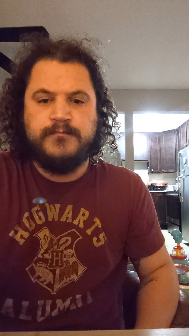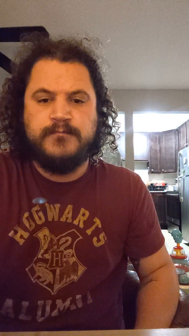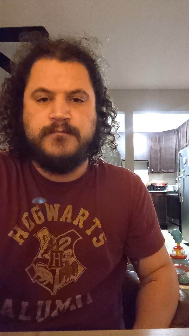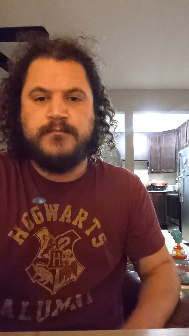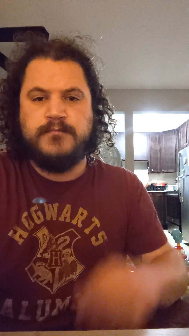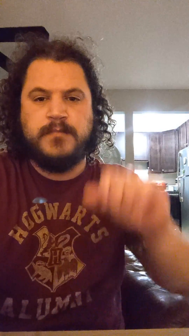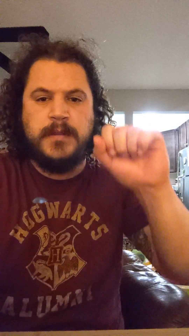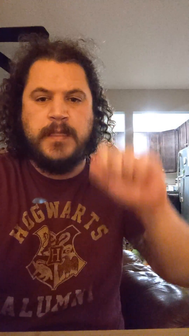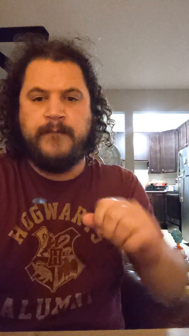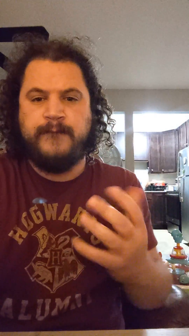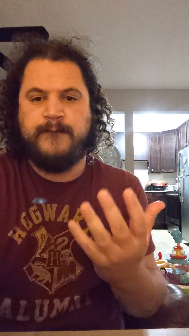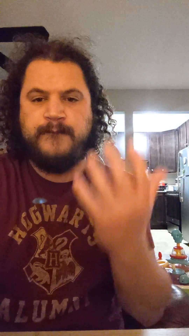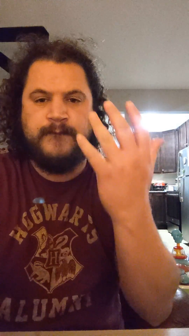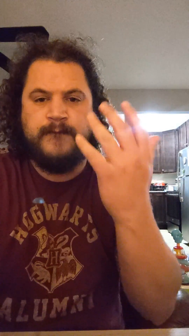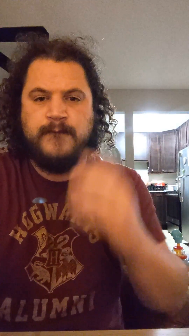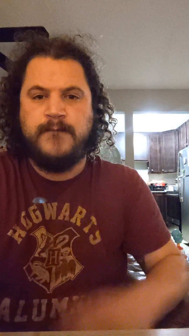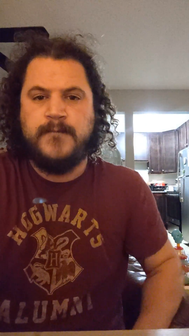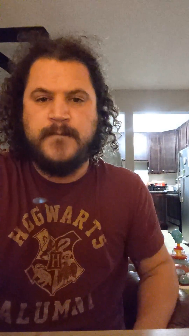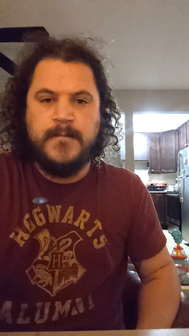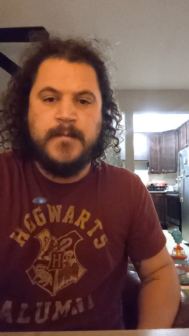gloves